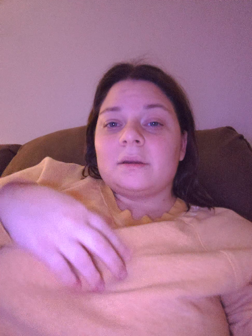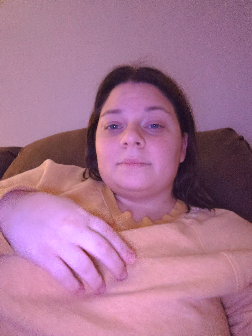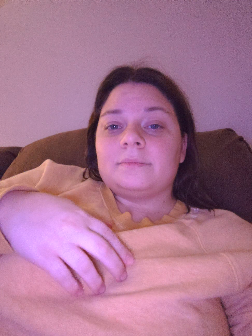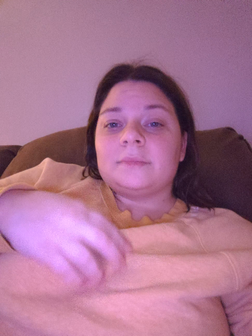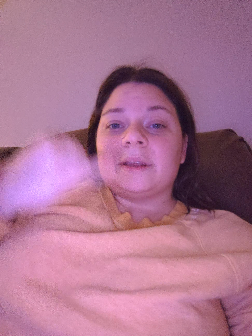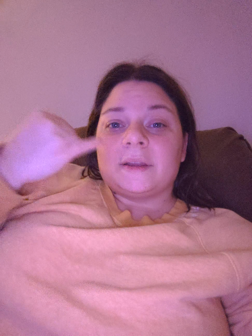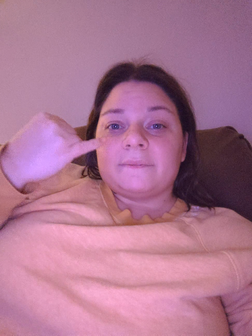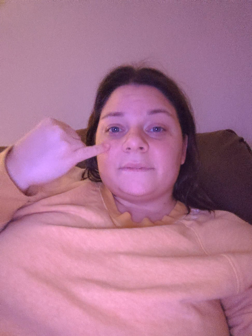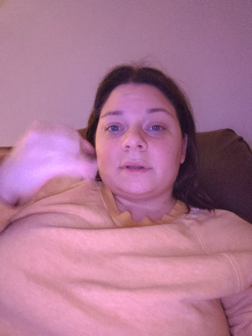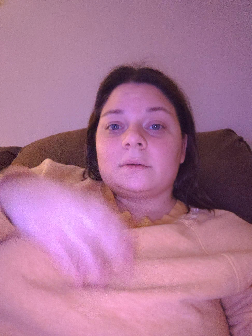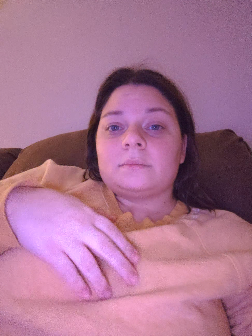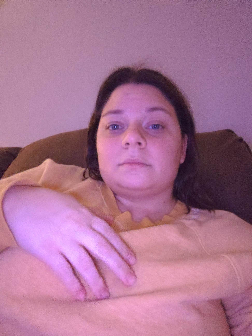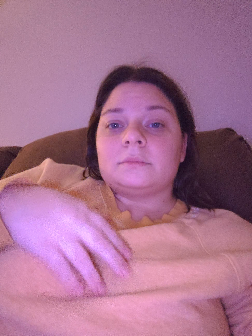if